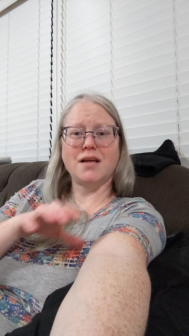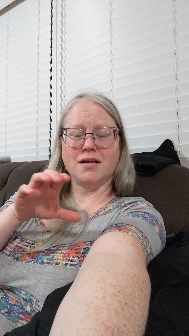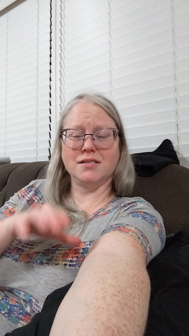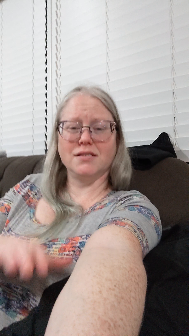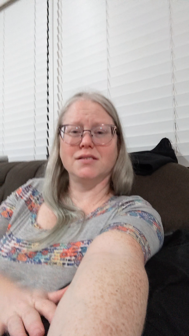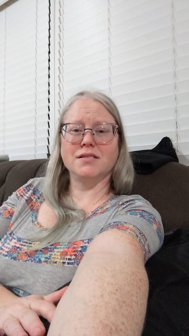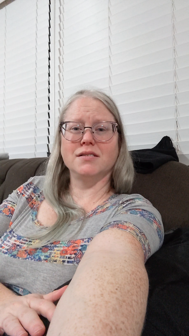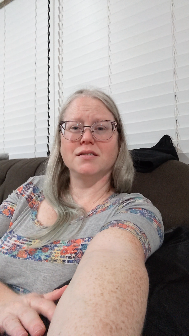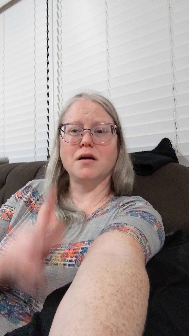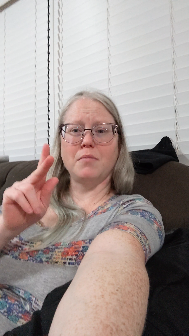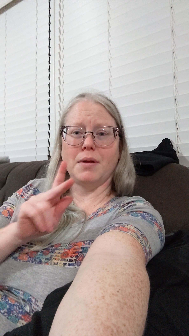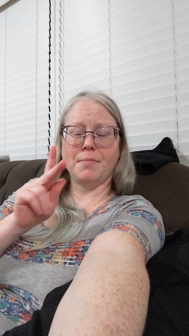people